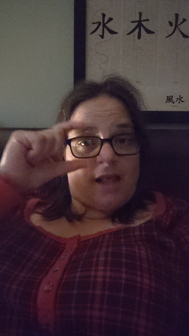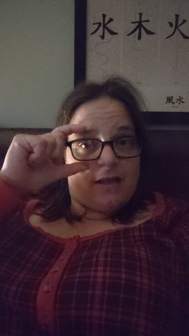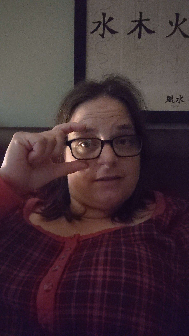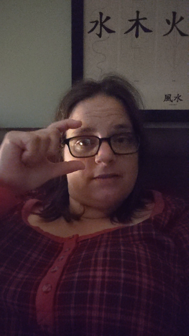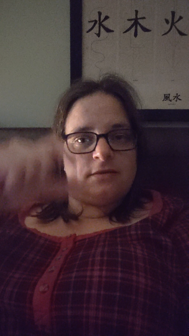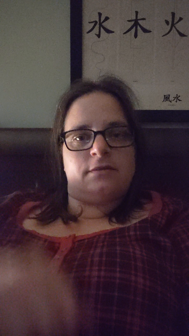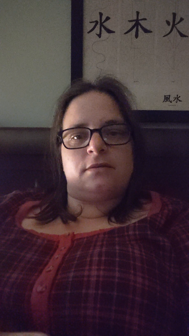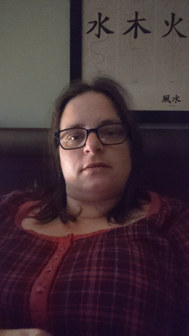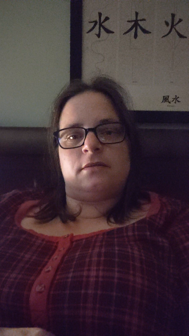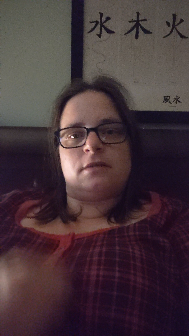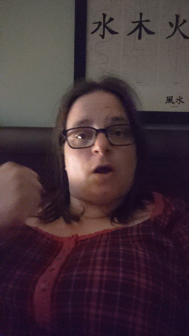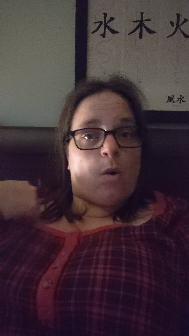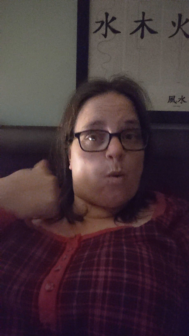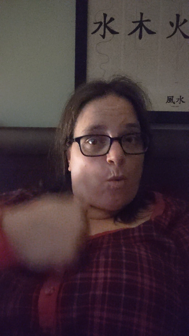coats